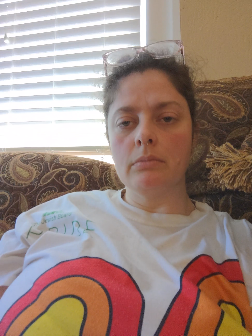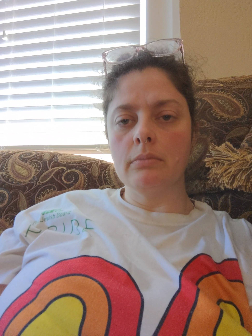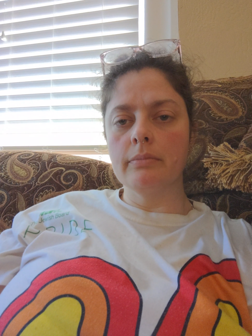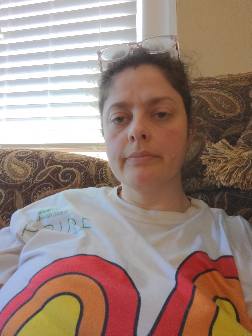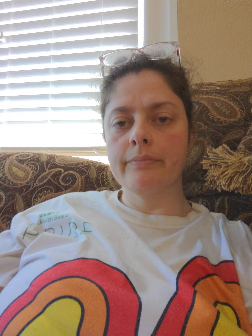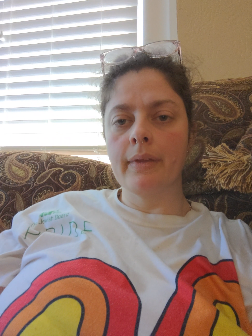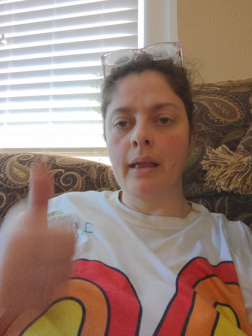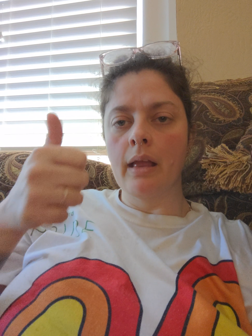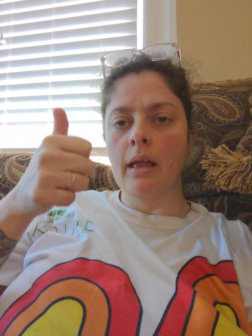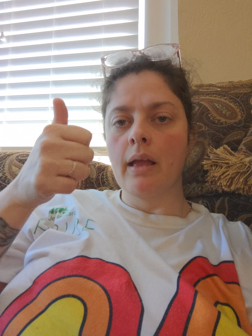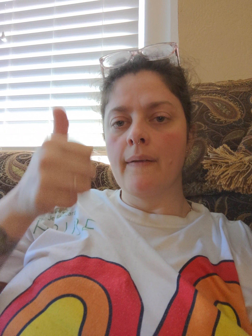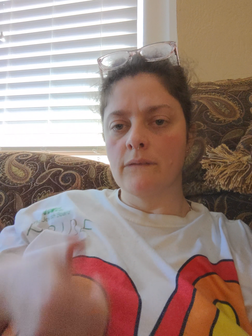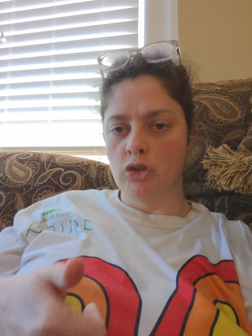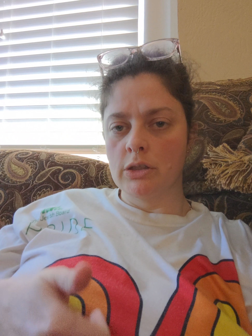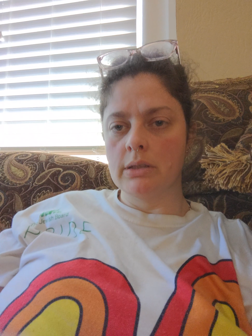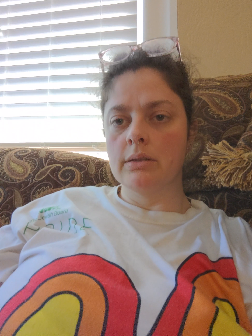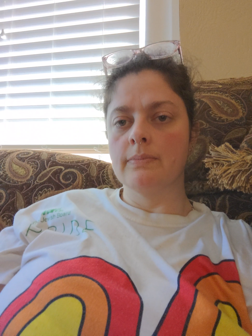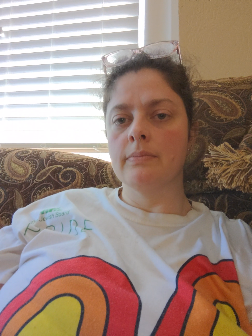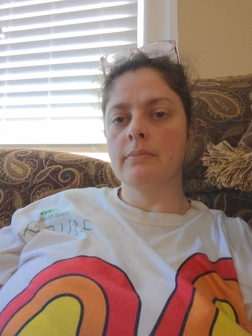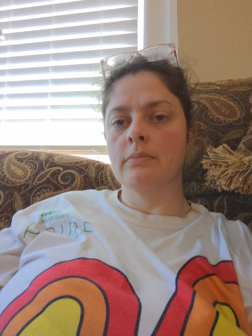every